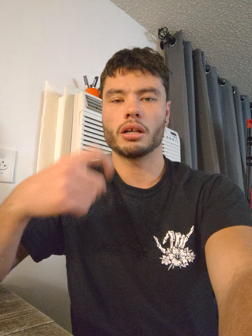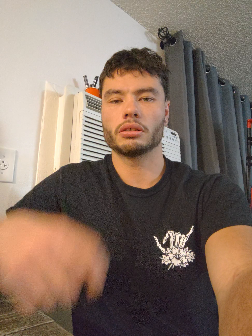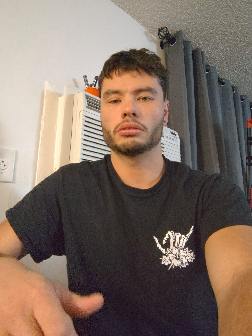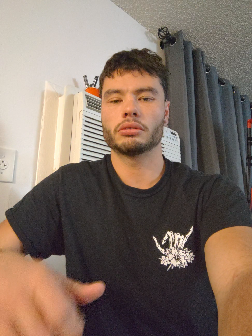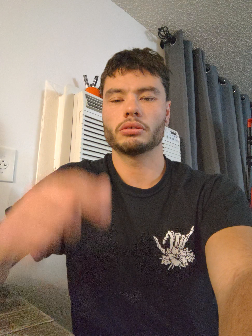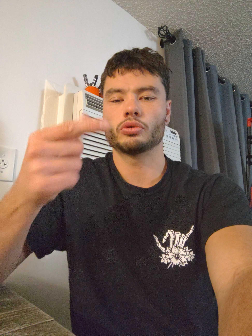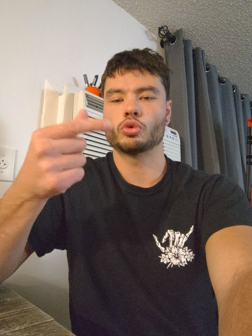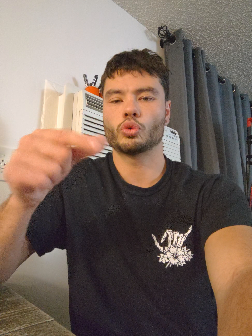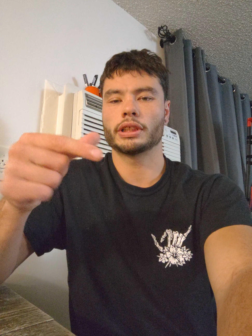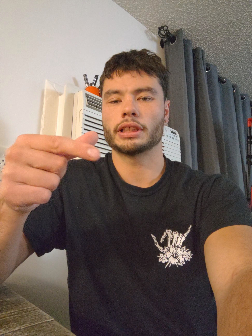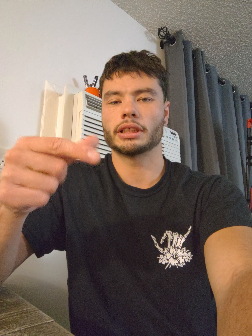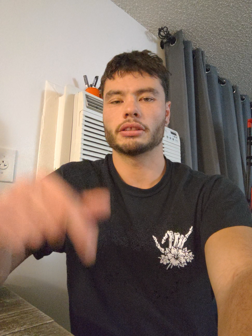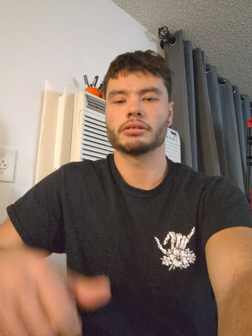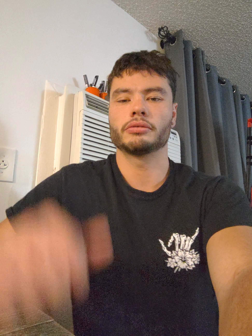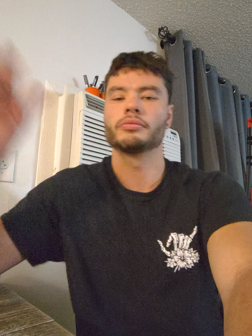green